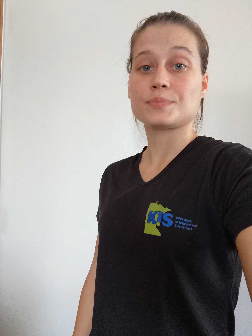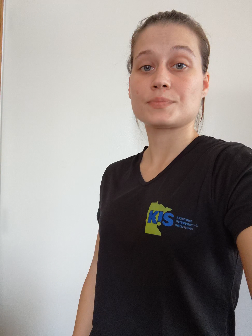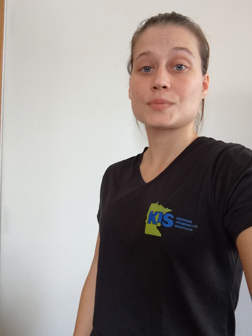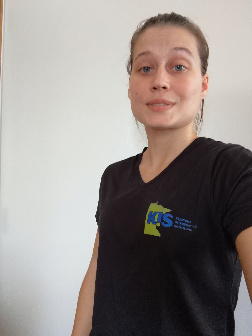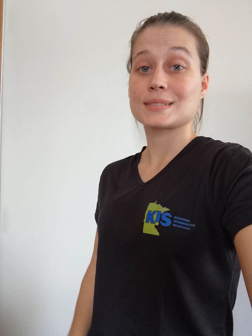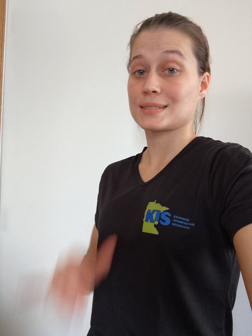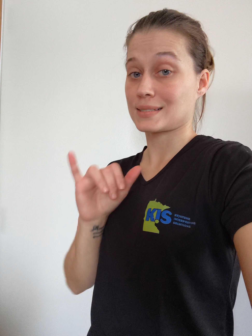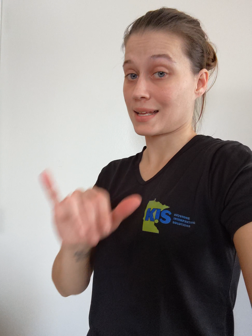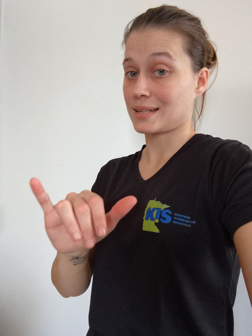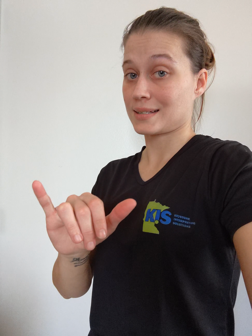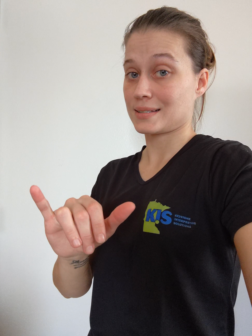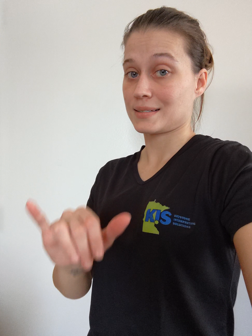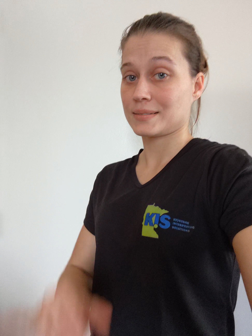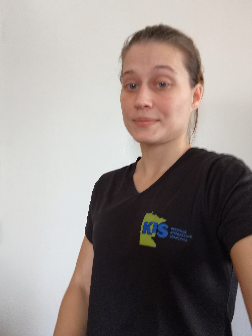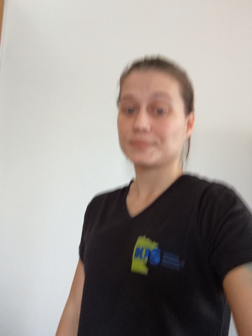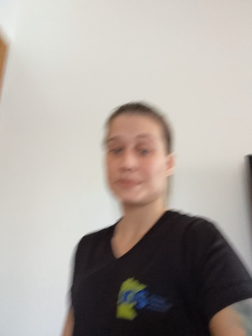stay